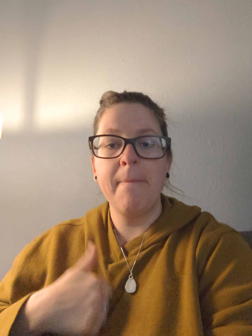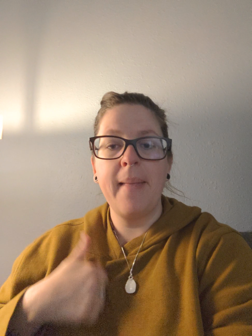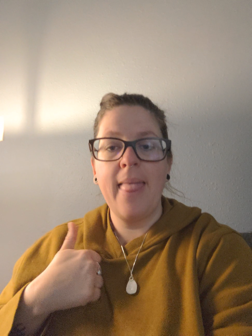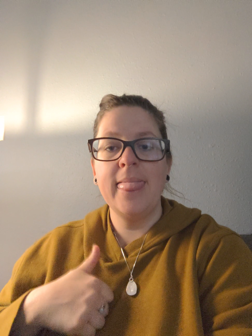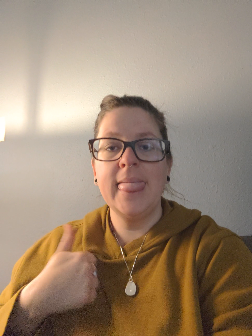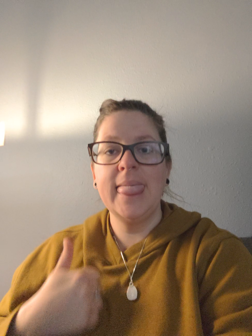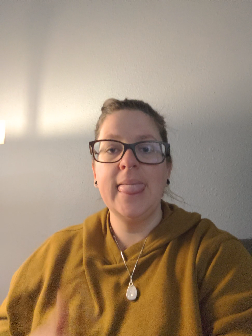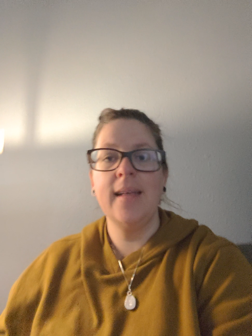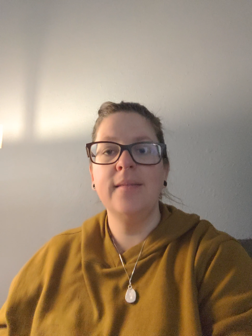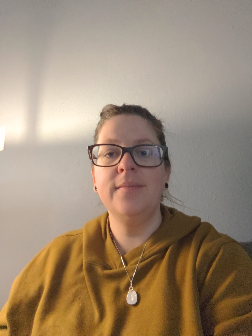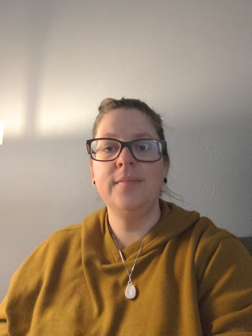bath